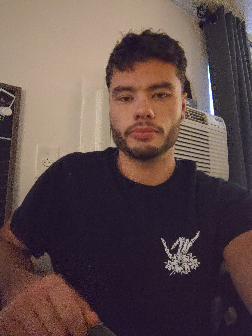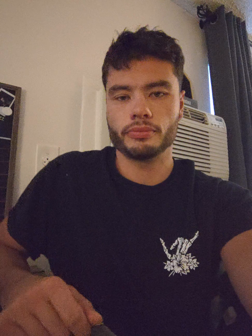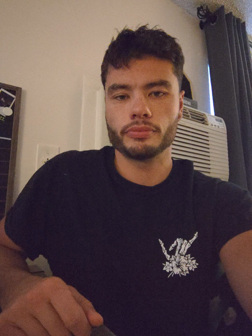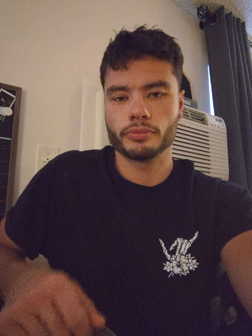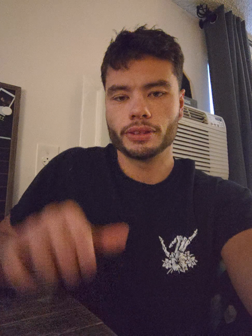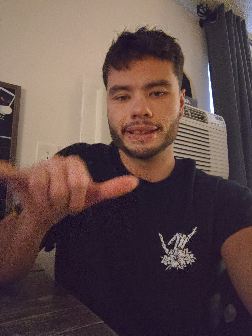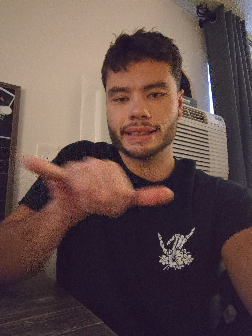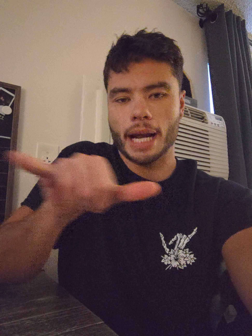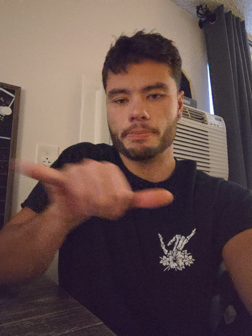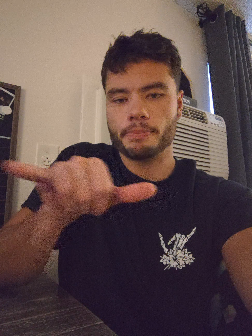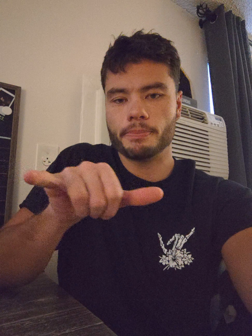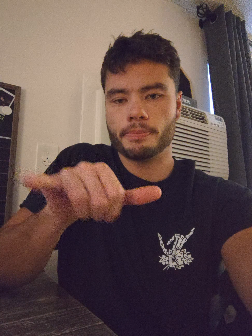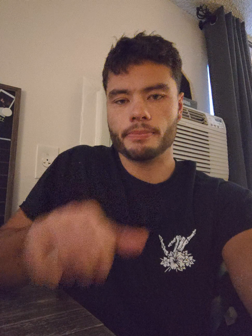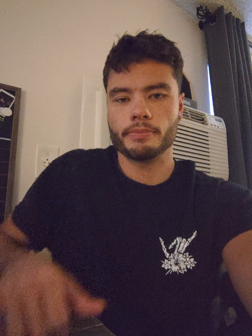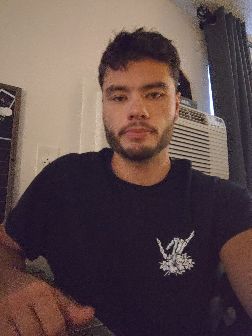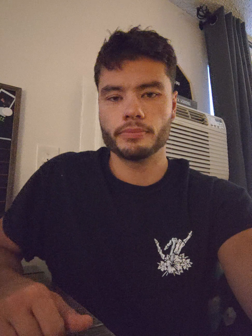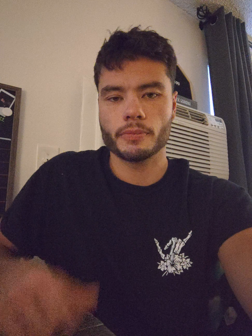same